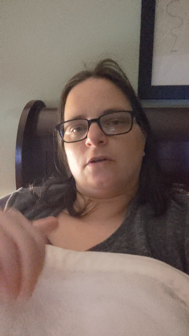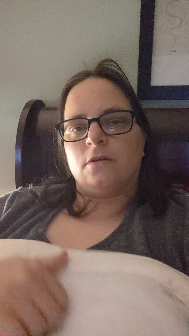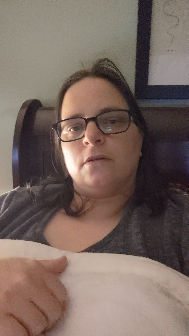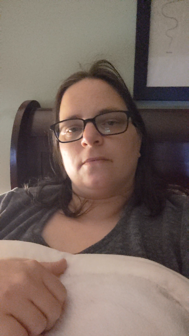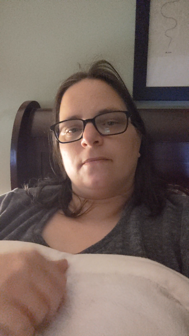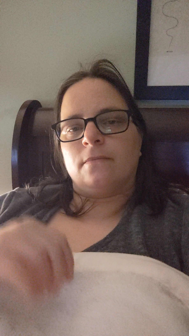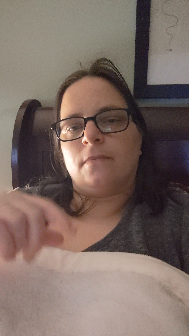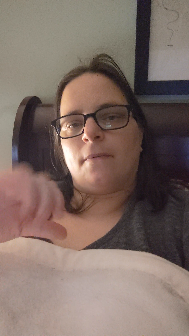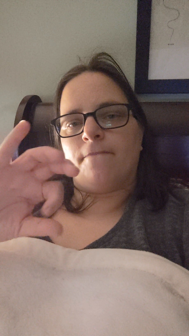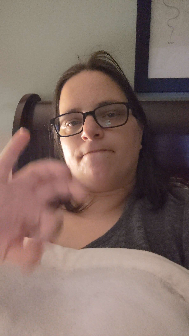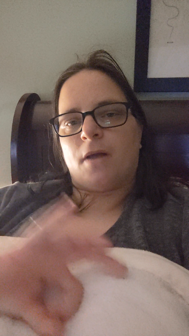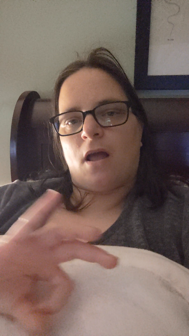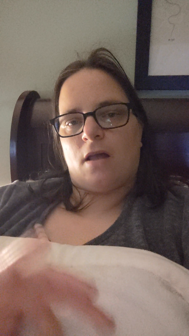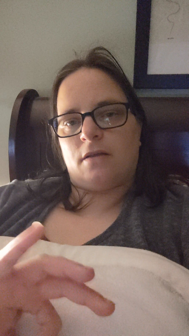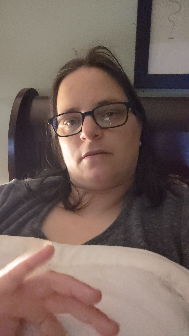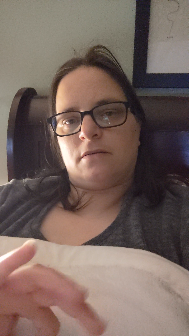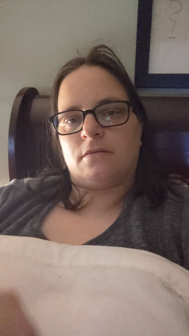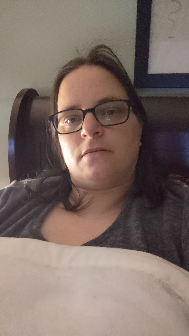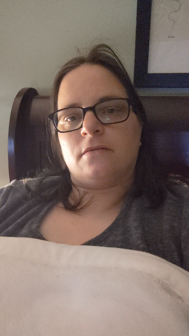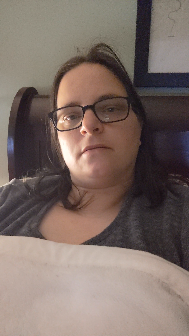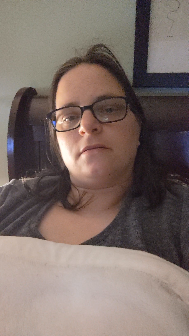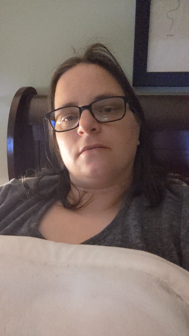belly button